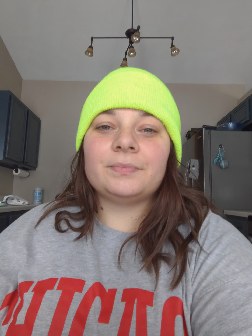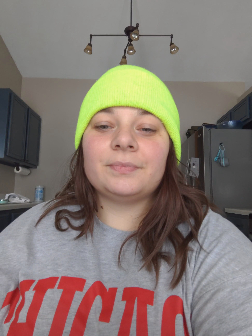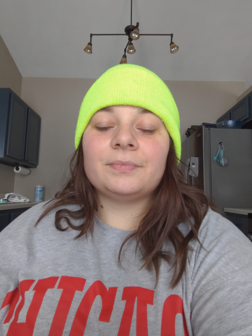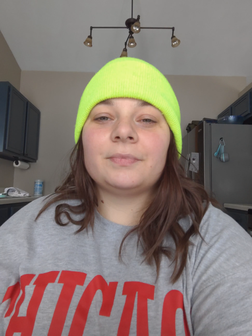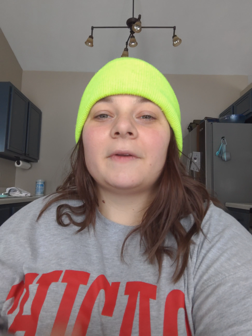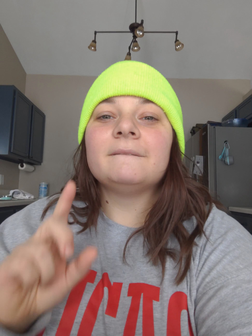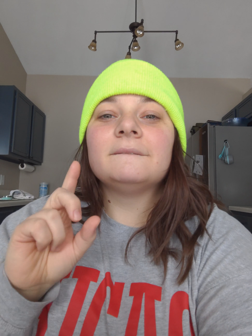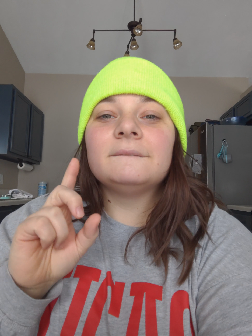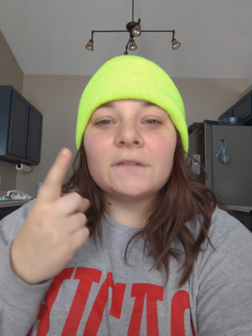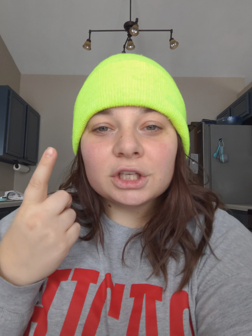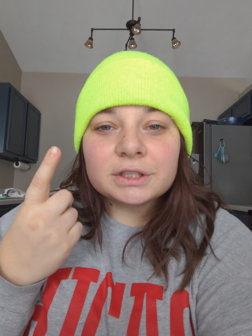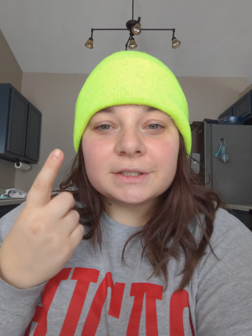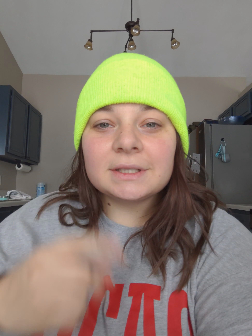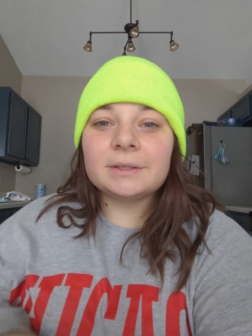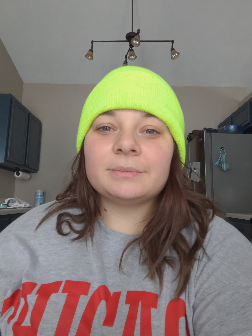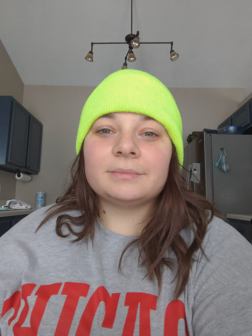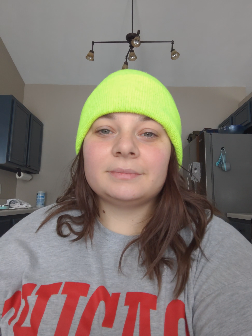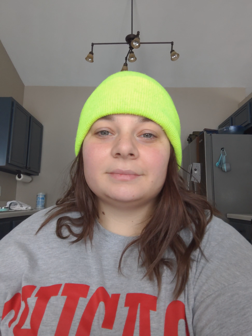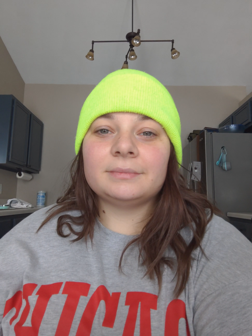first